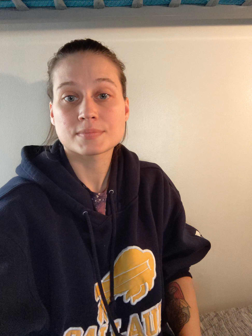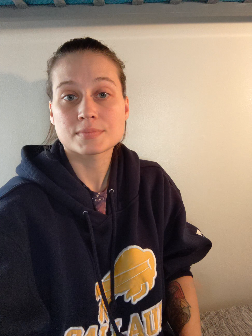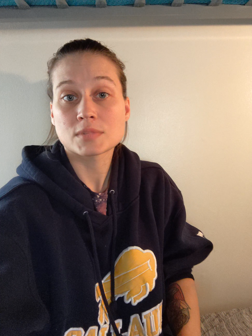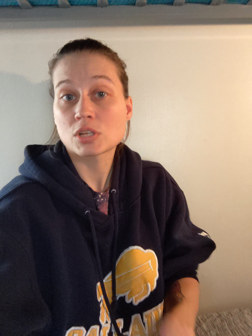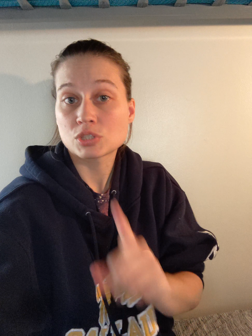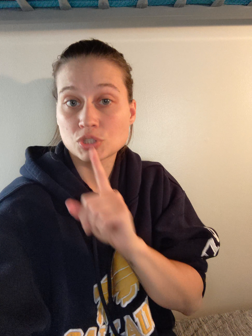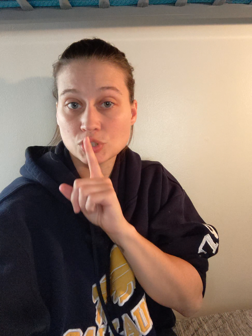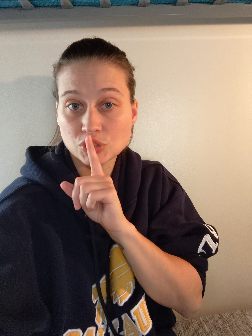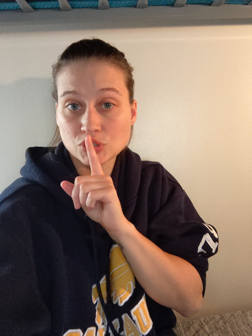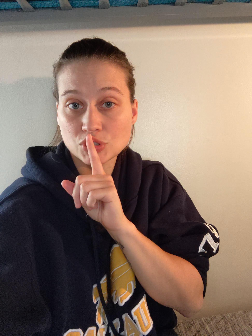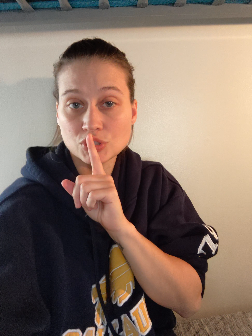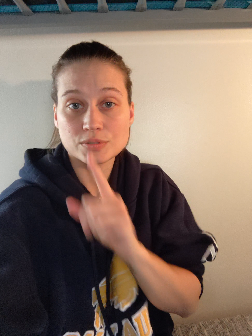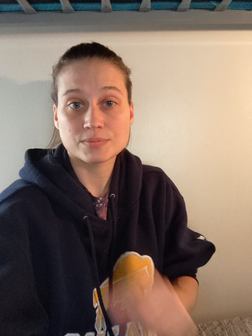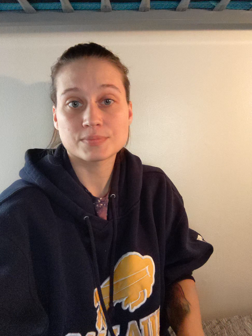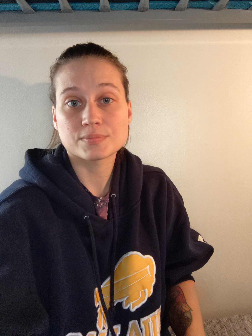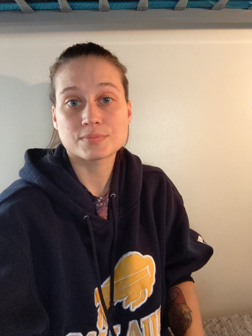shhh